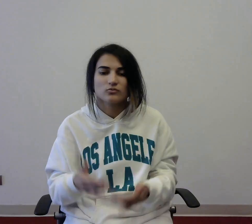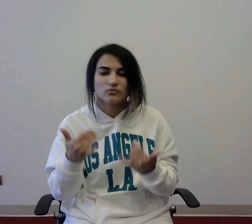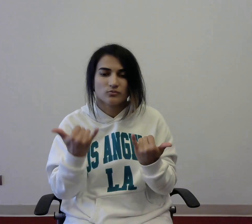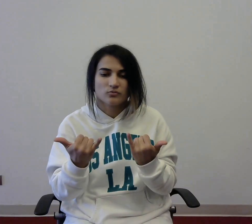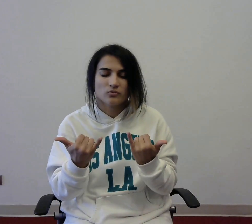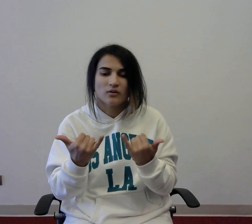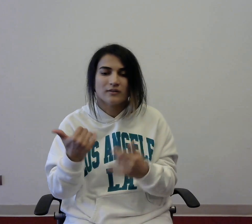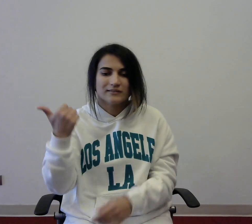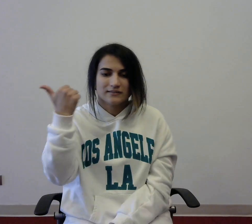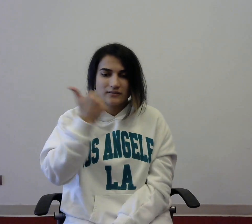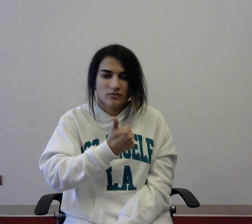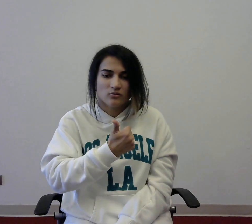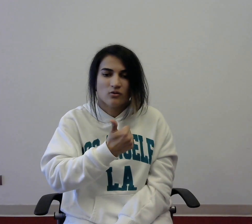bu həftə